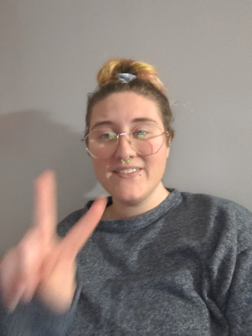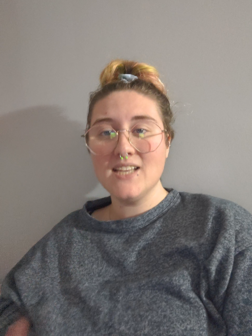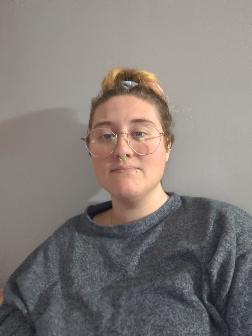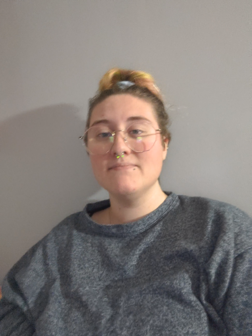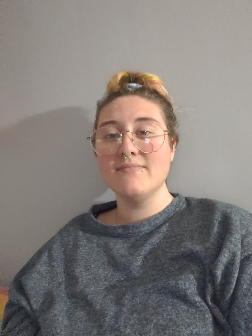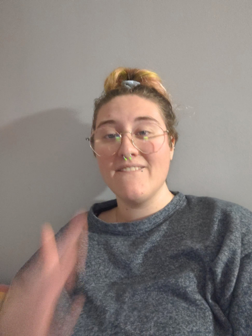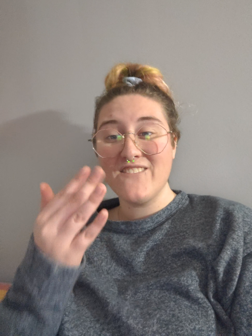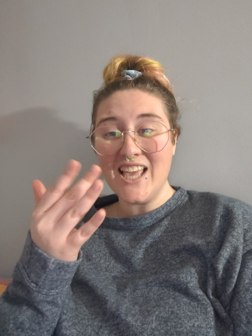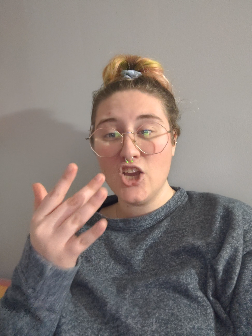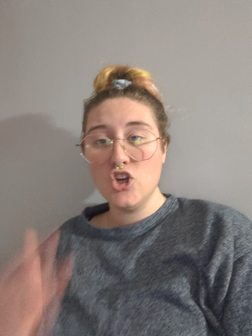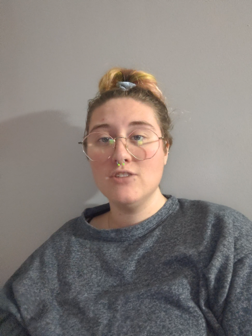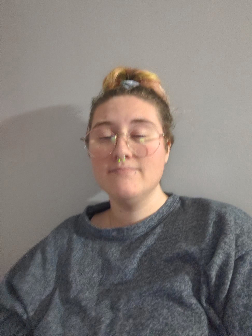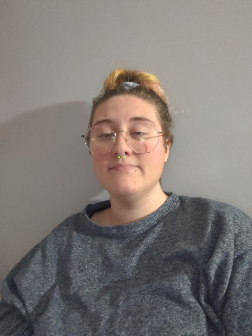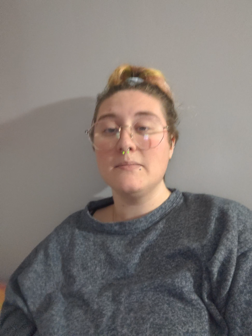finger